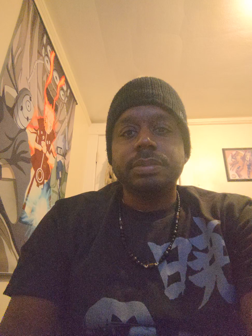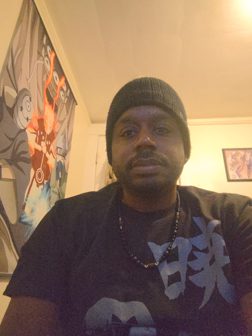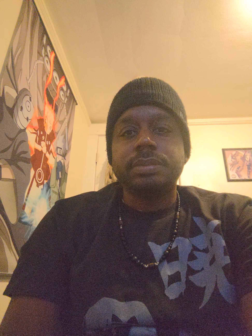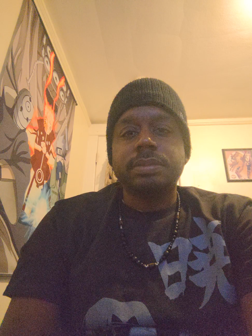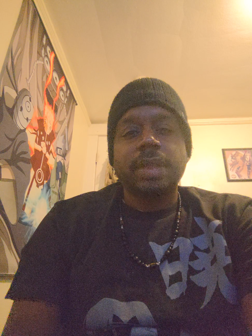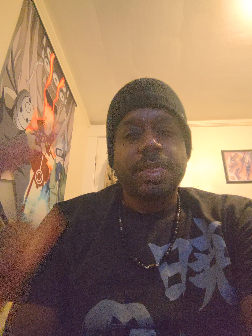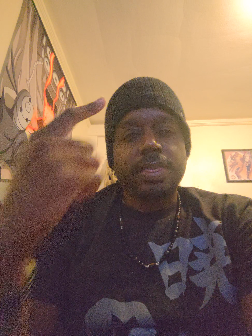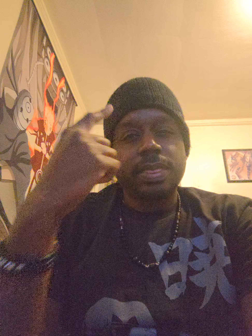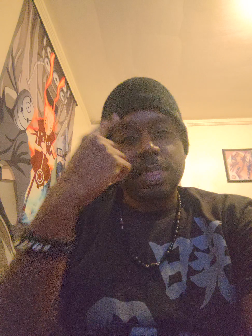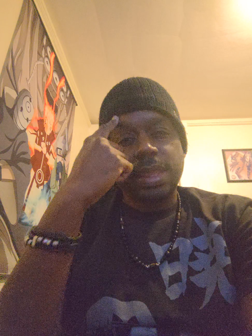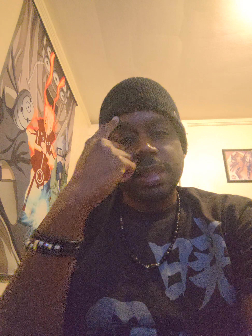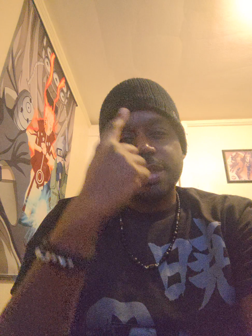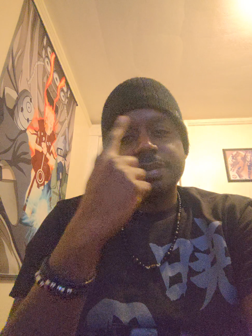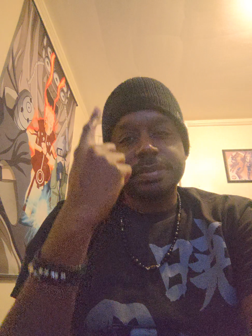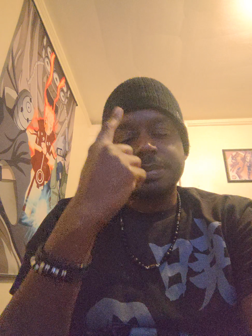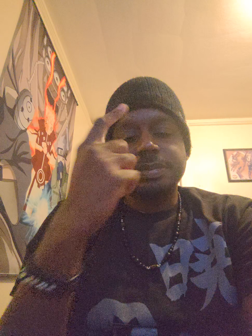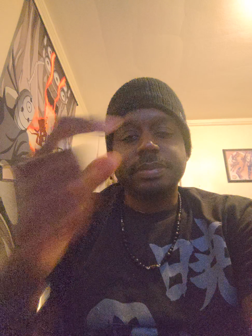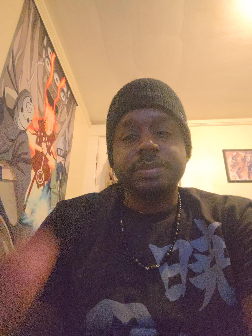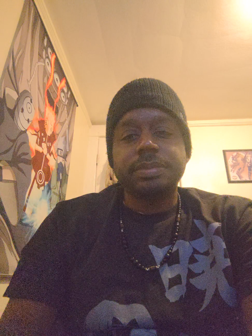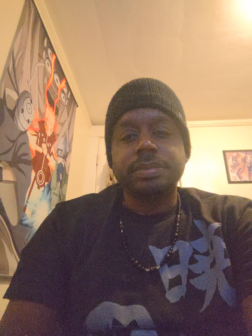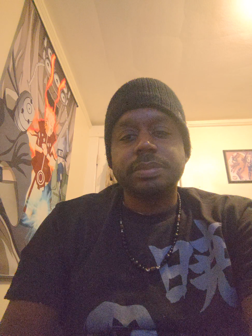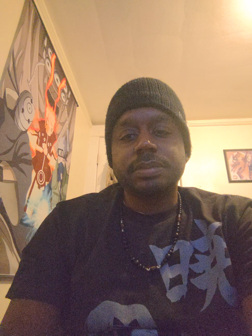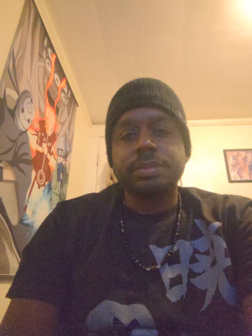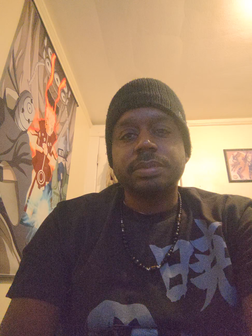think